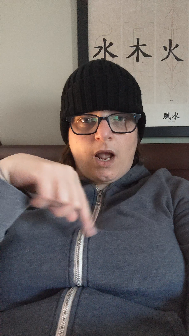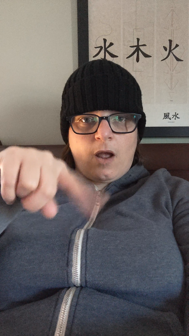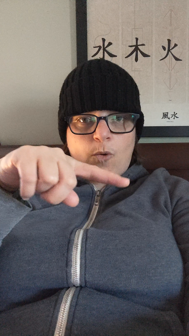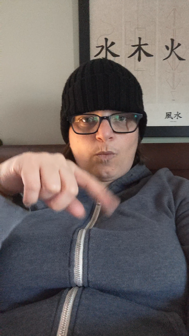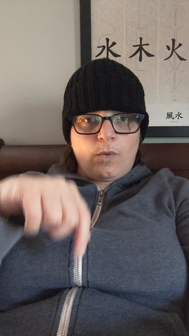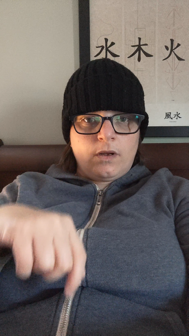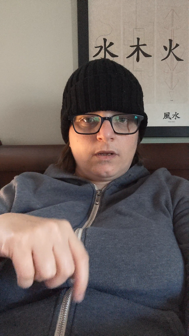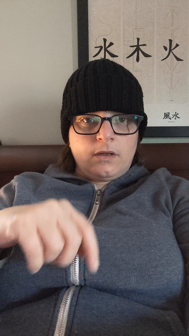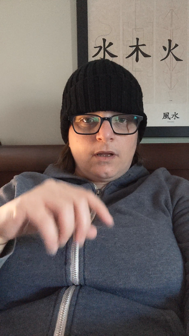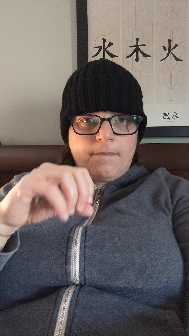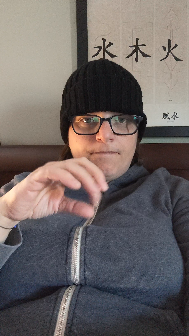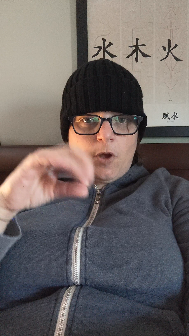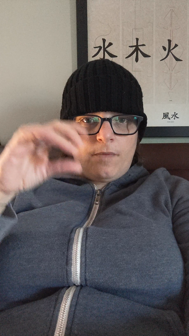bubbles